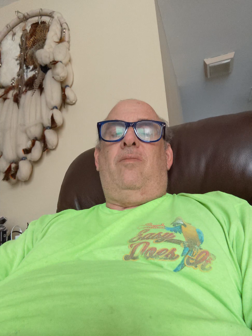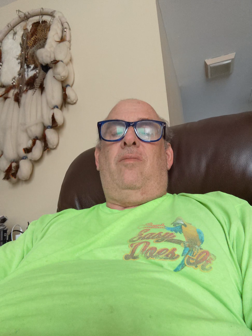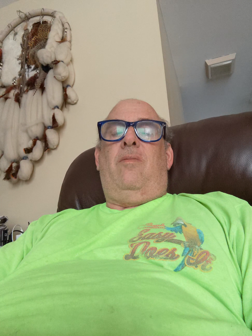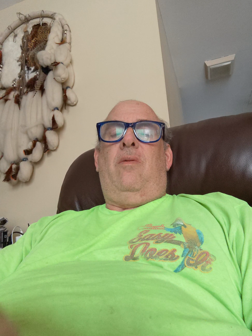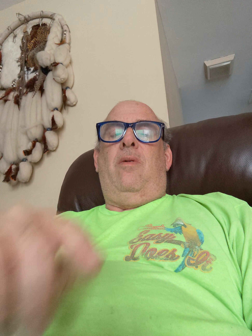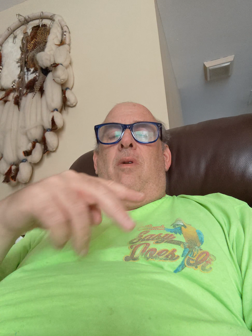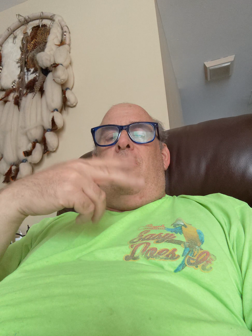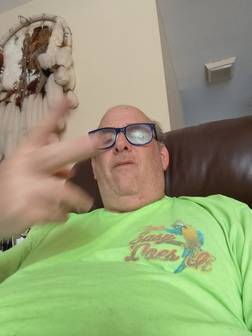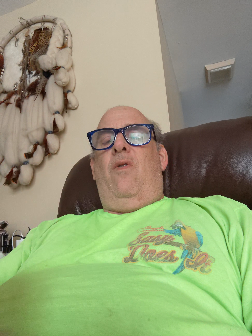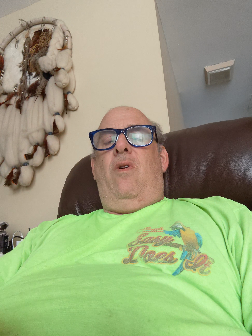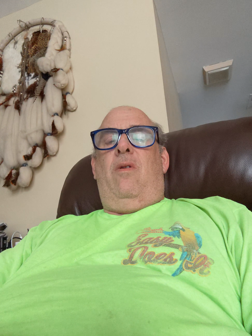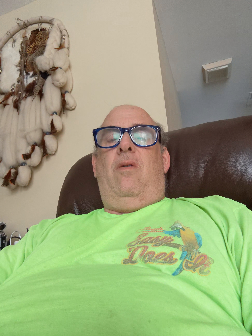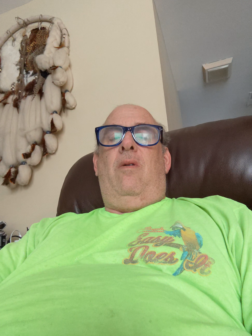fall